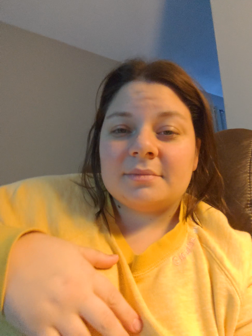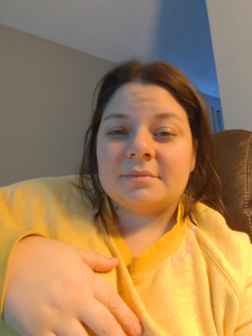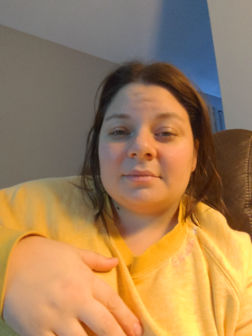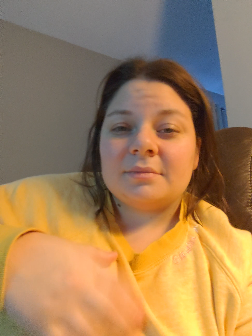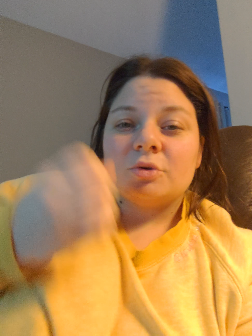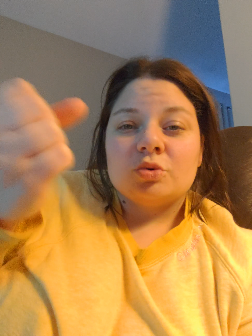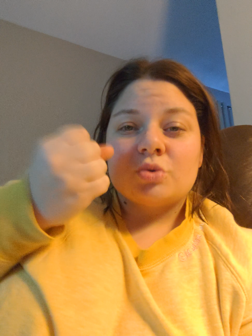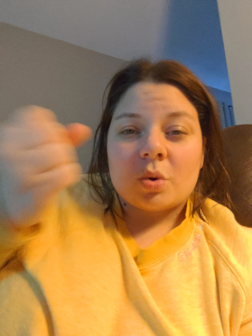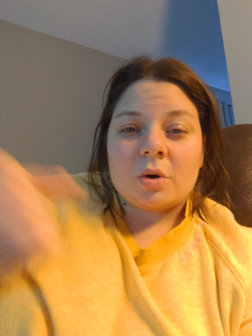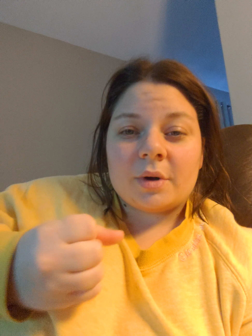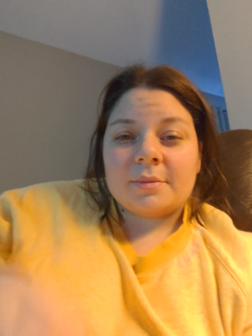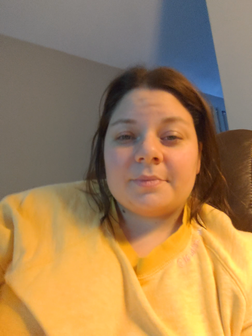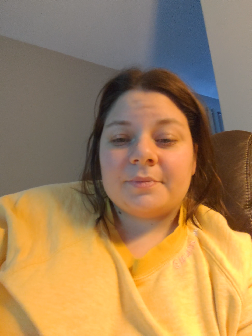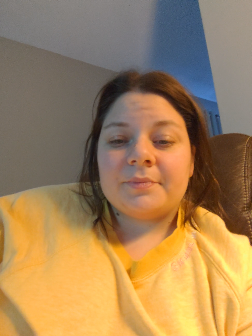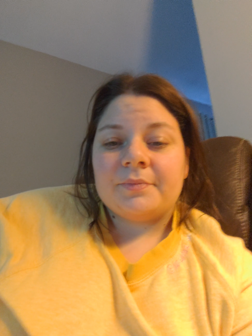drawer